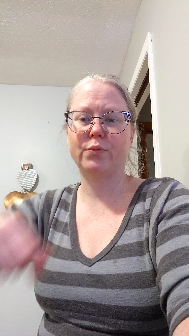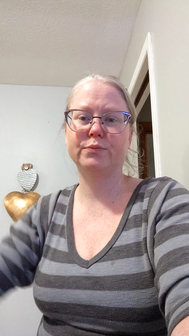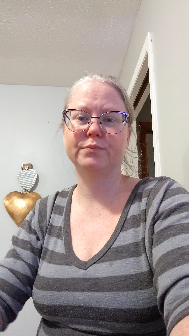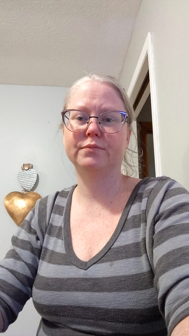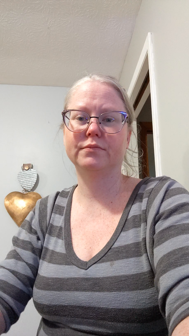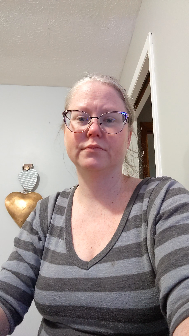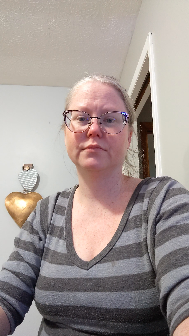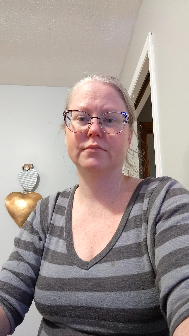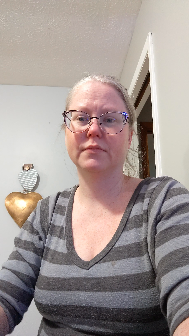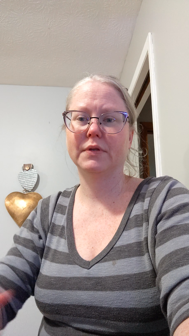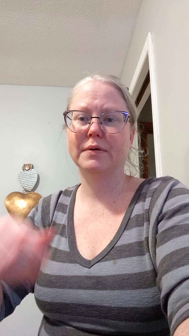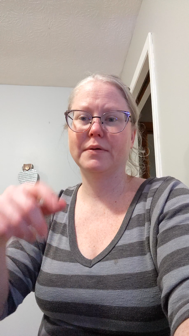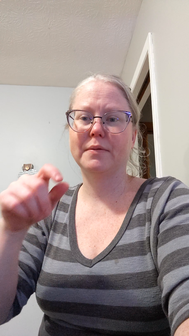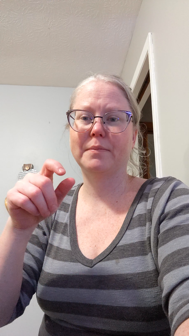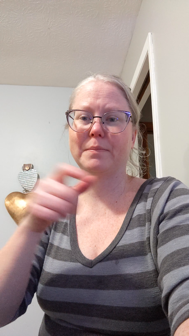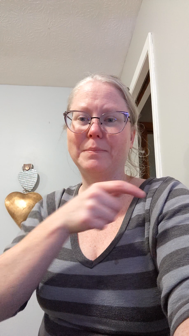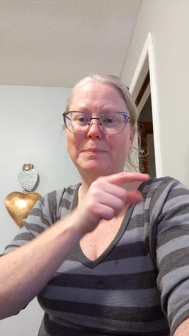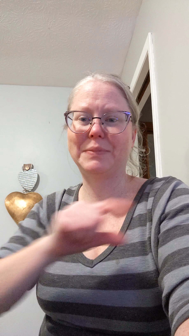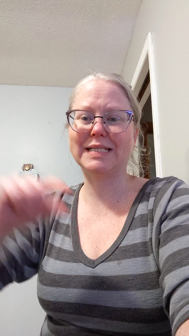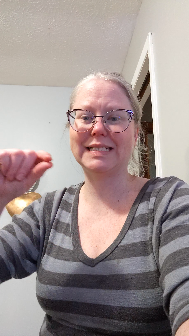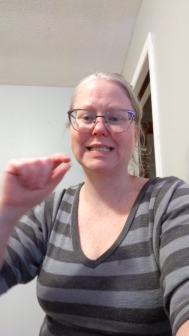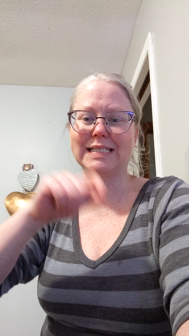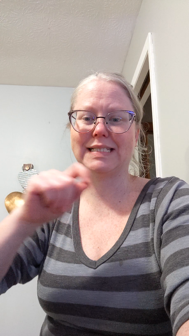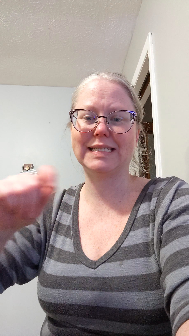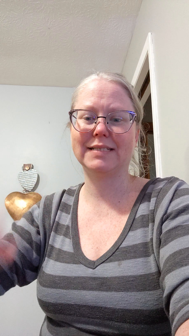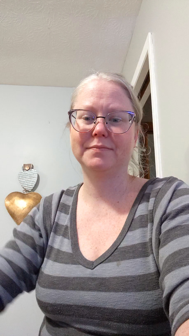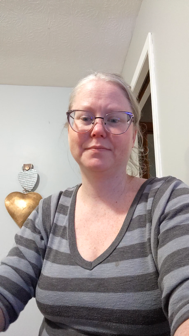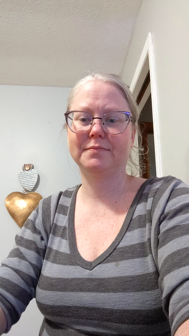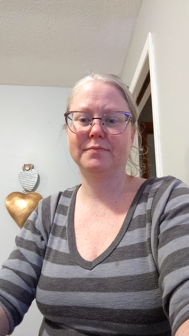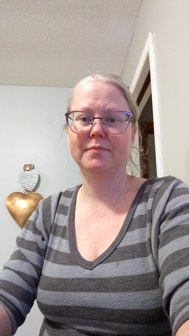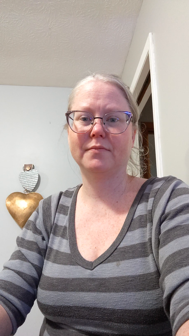peas